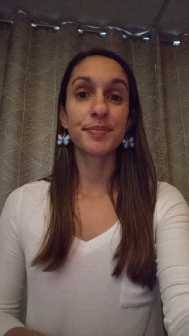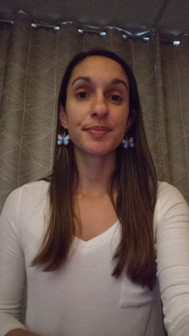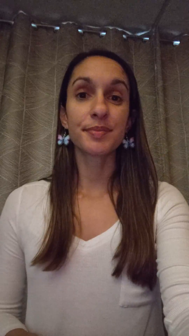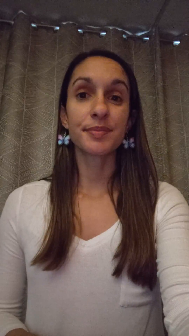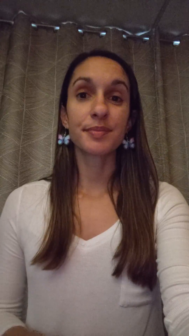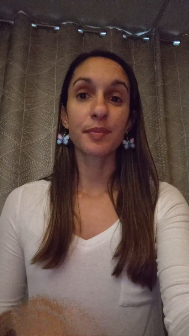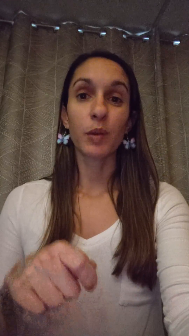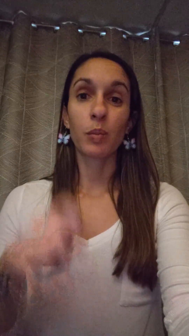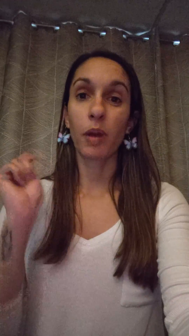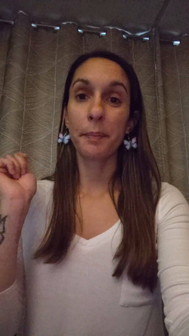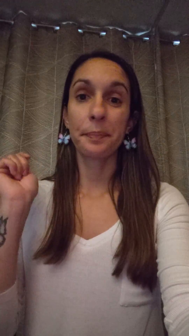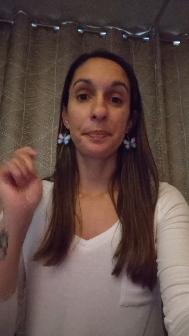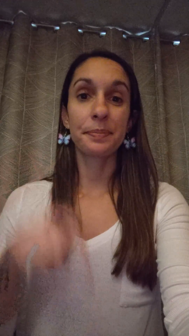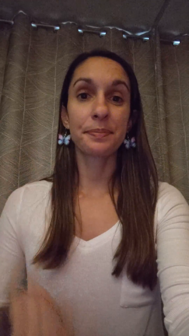rip